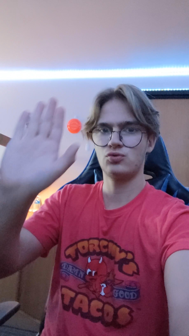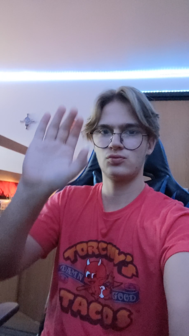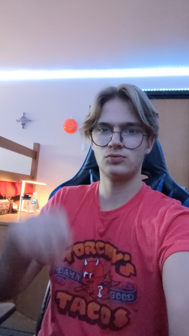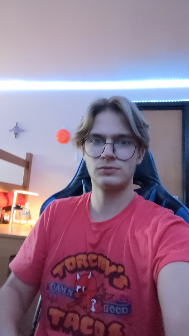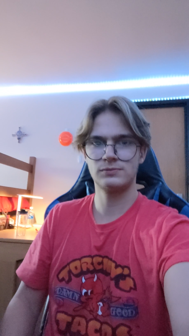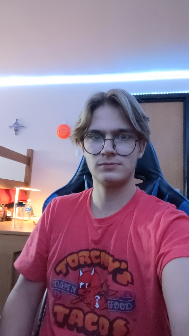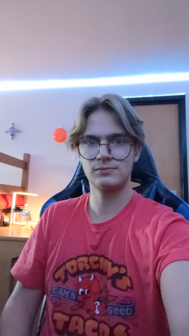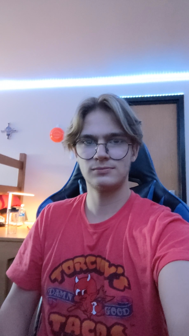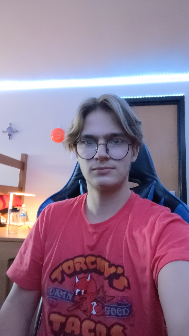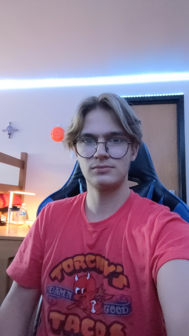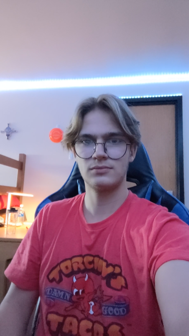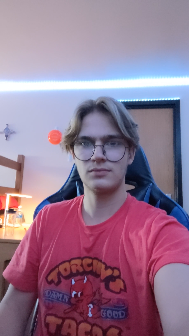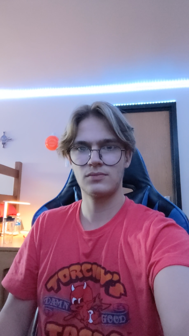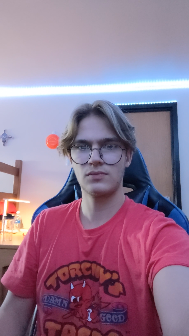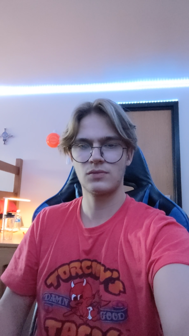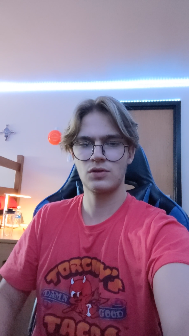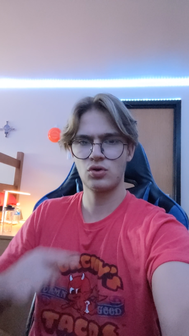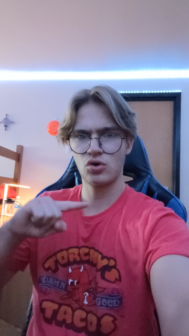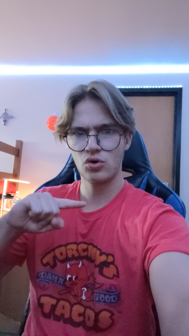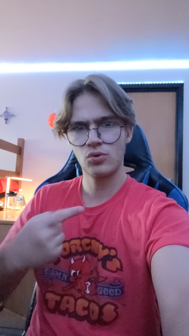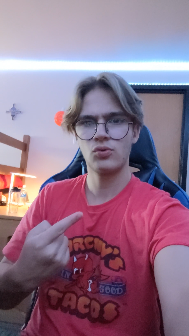hurt